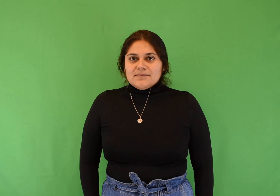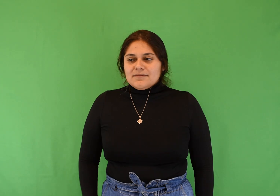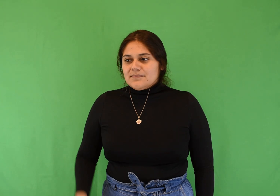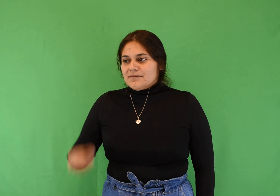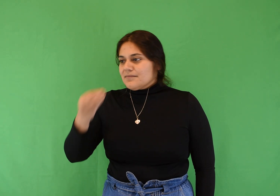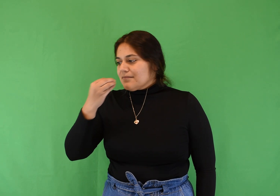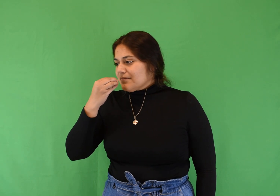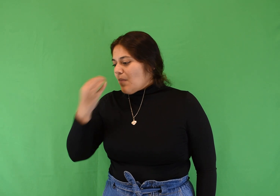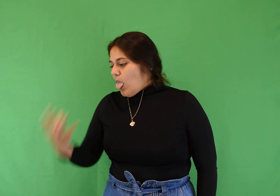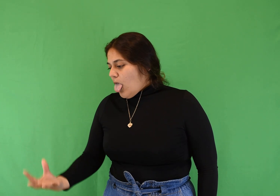vómito